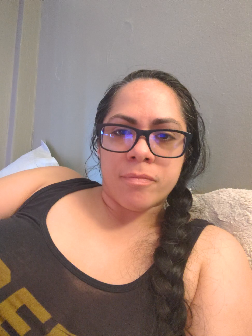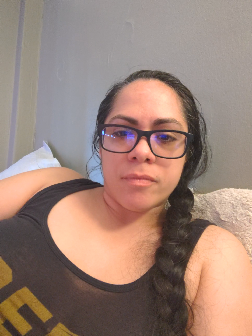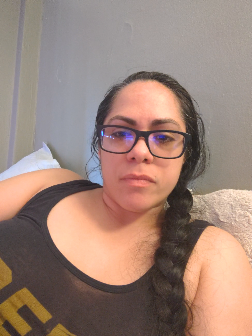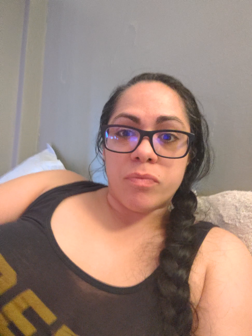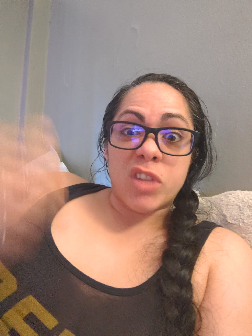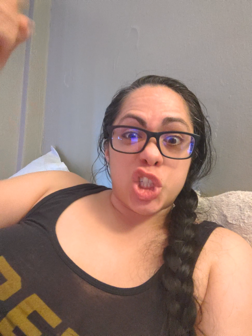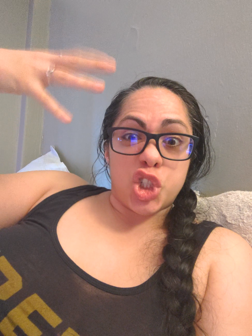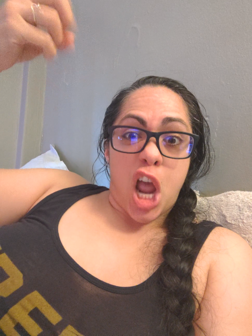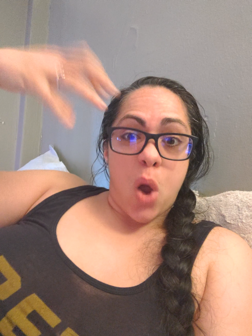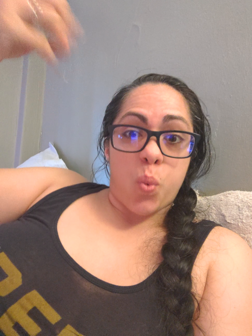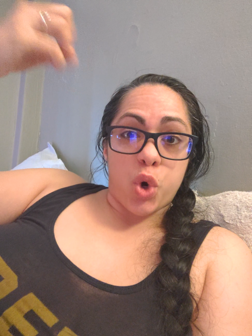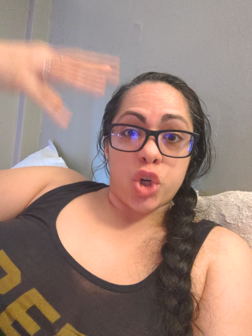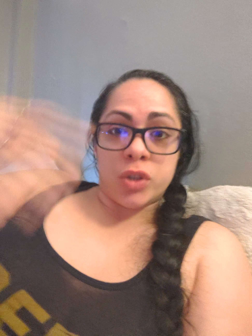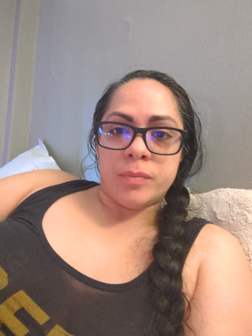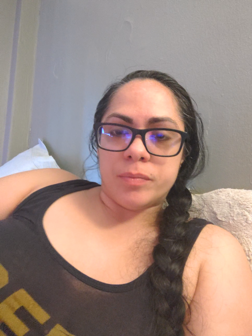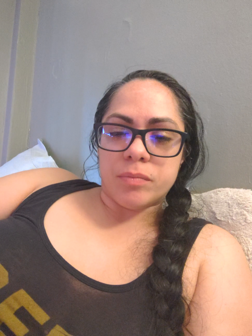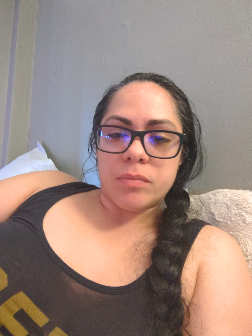shower